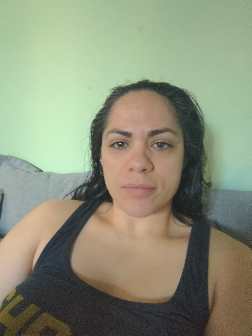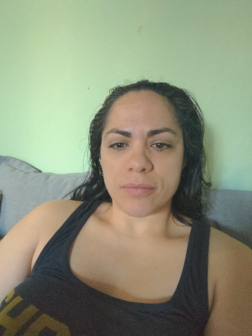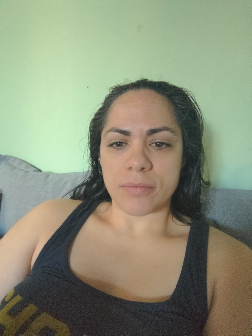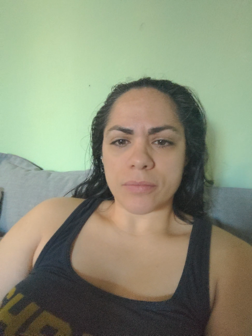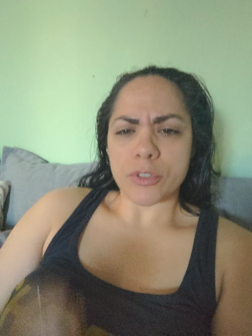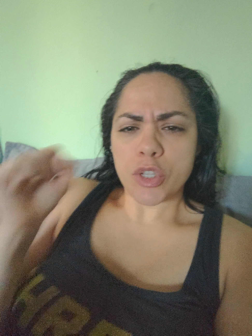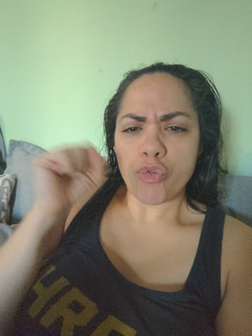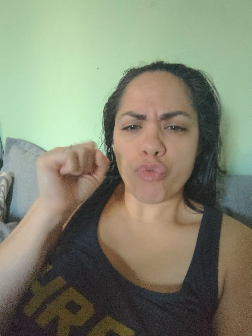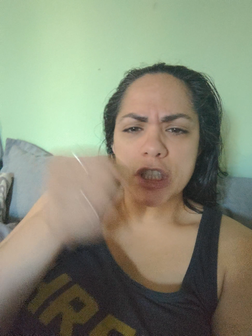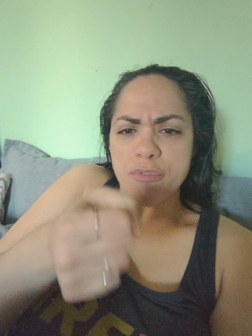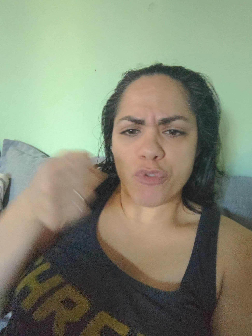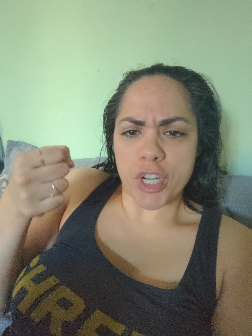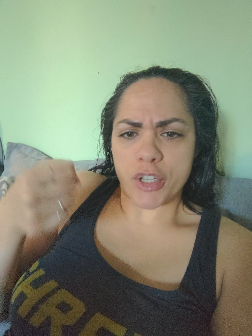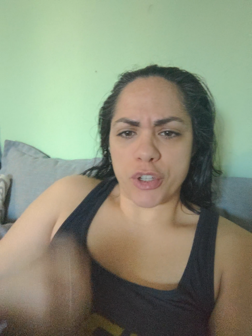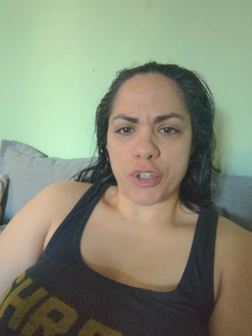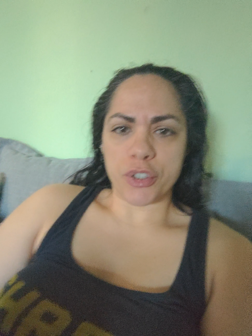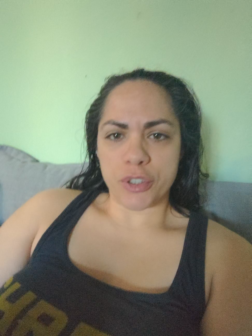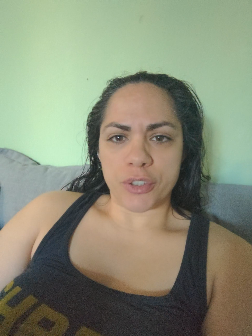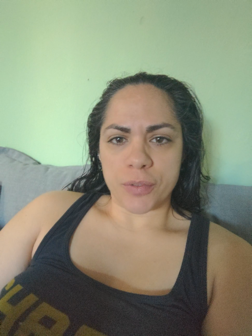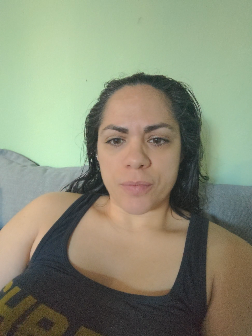refrigerator